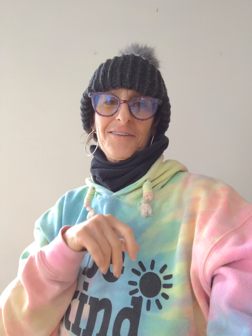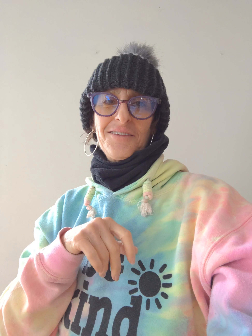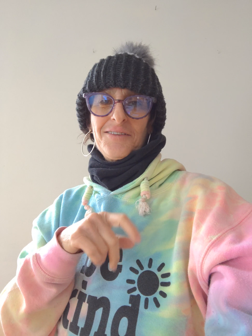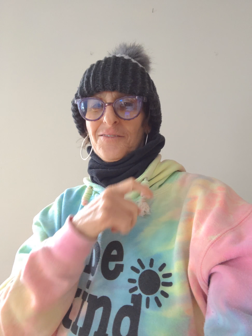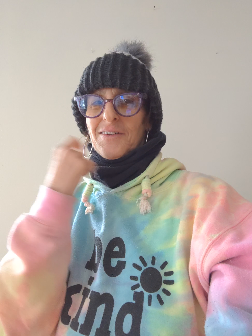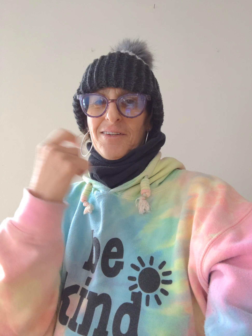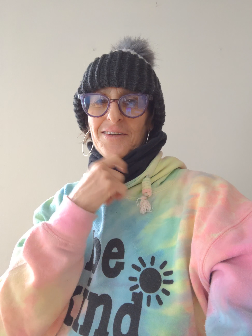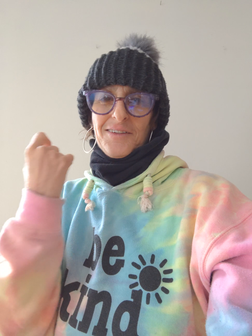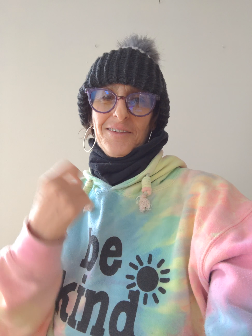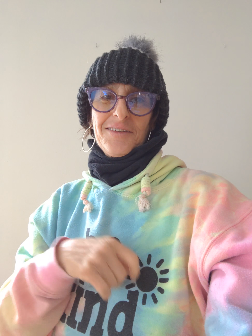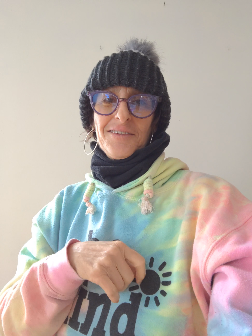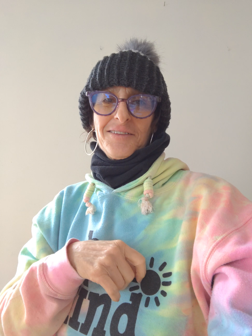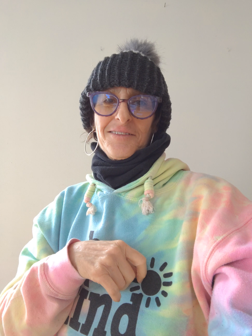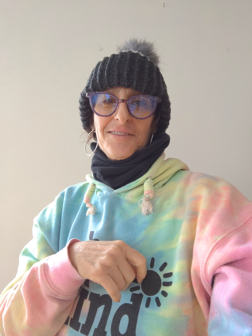dryer